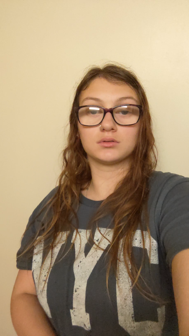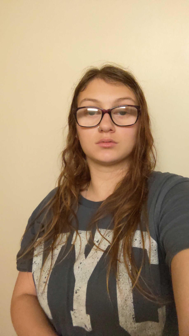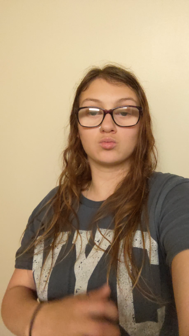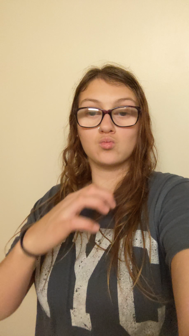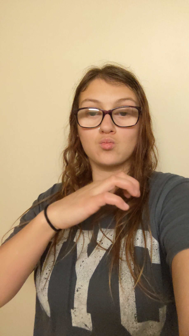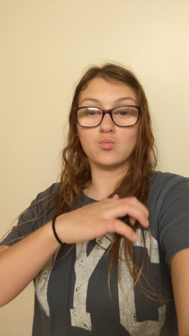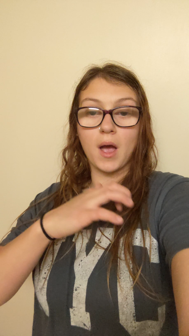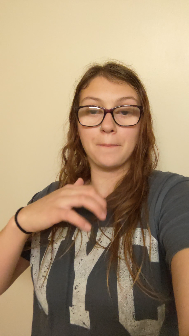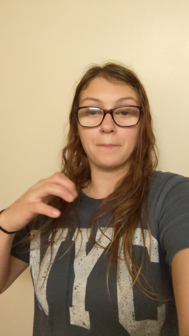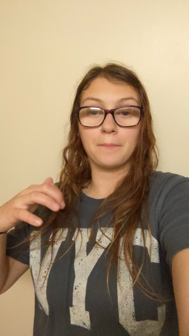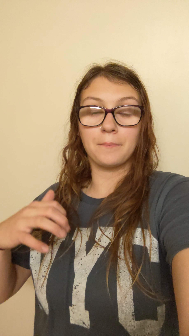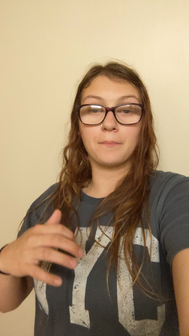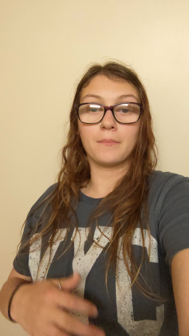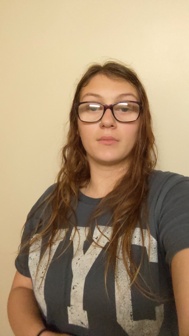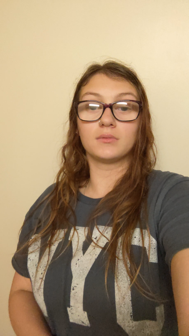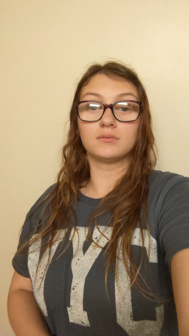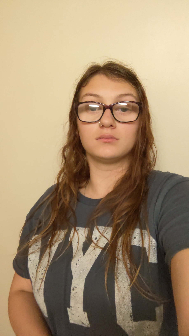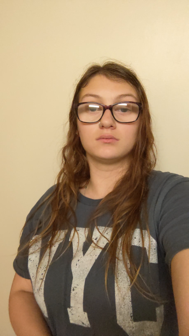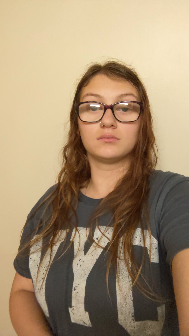grapes